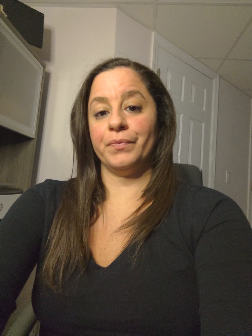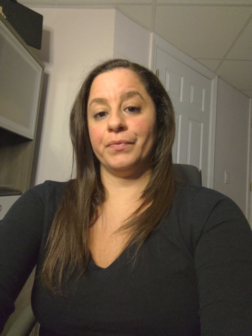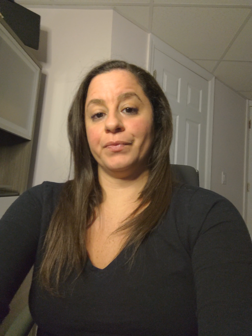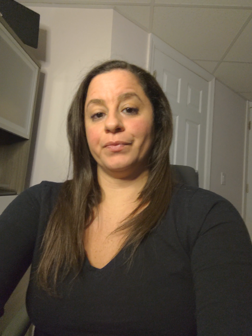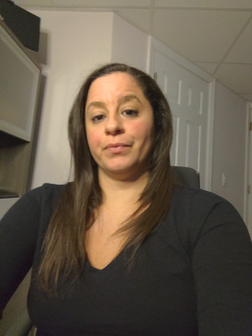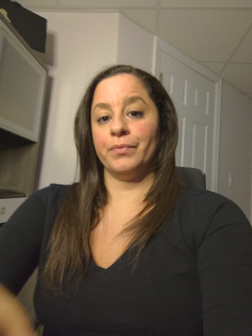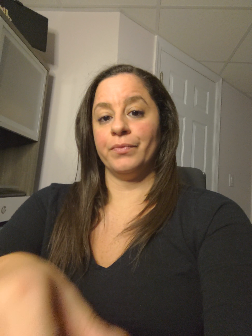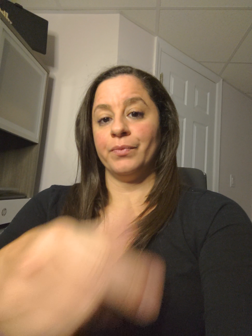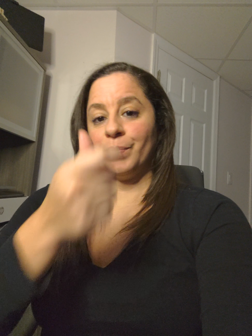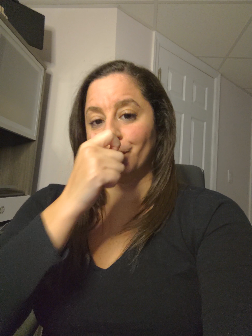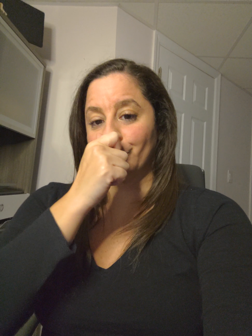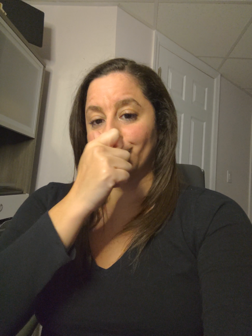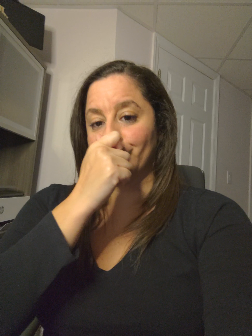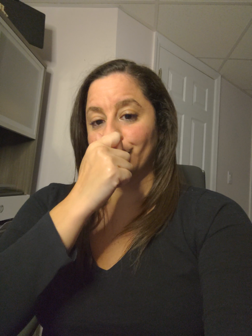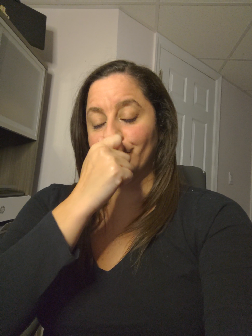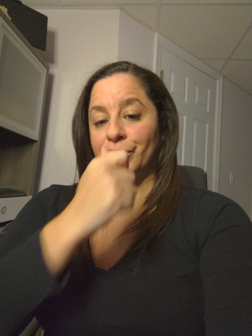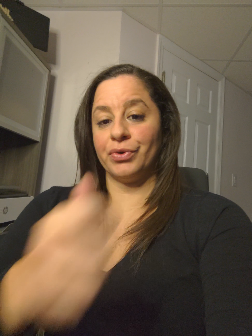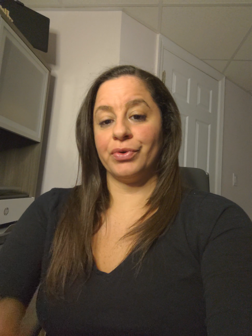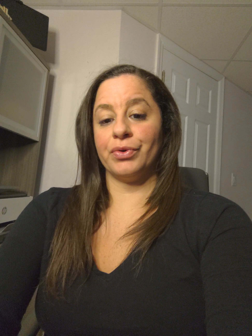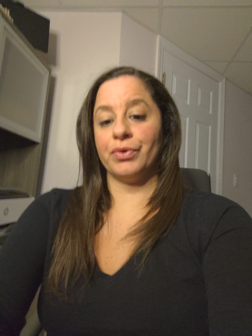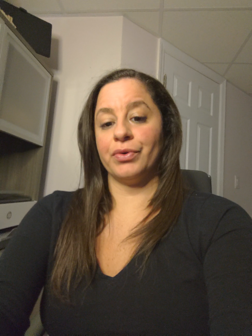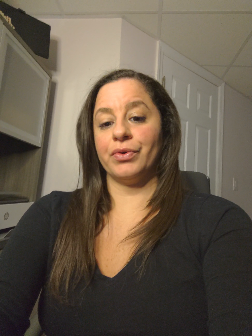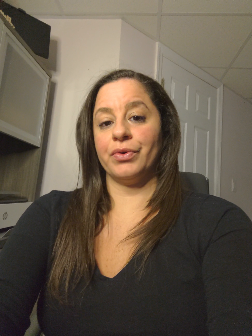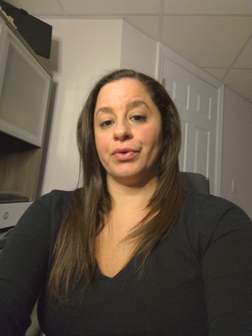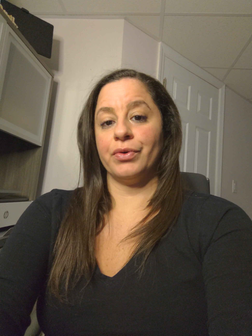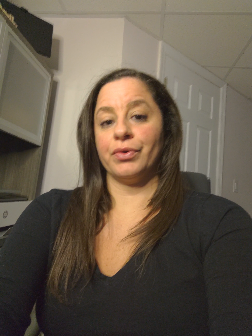potty